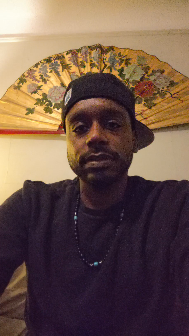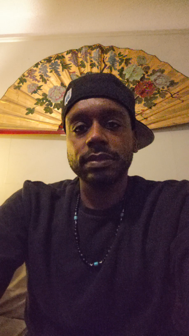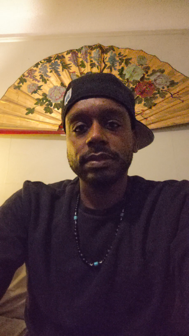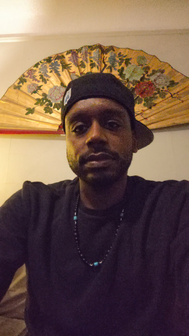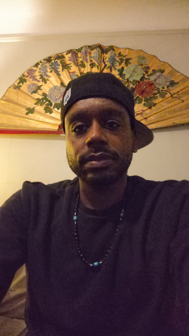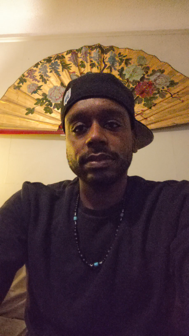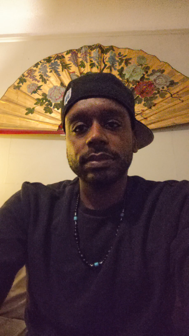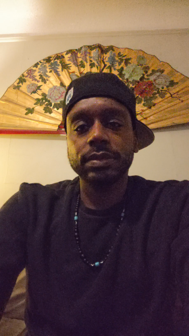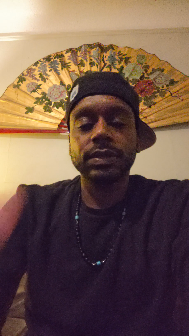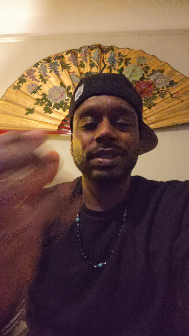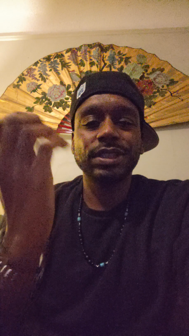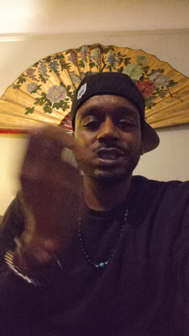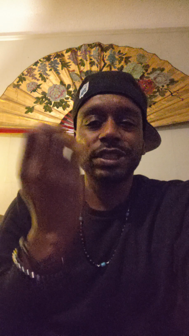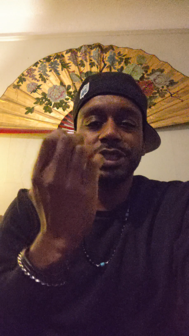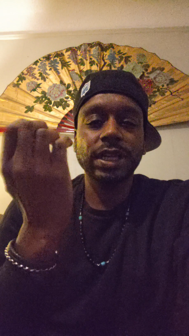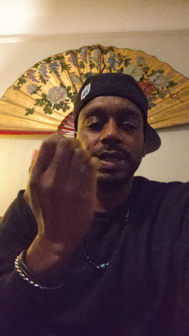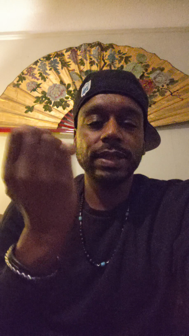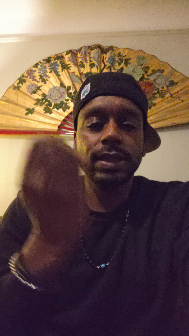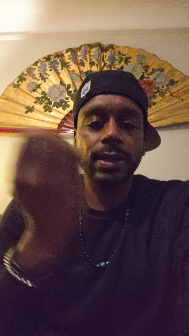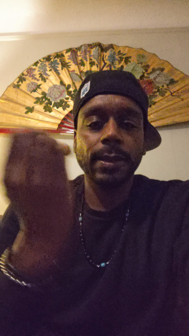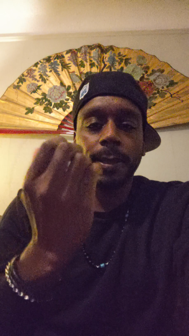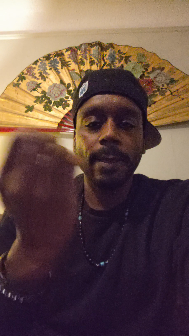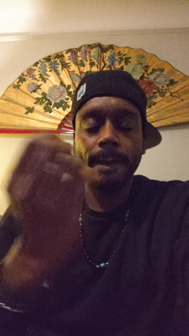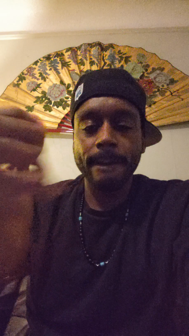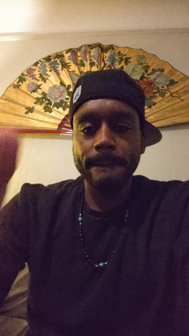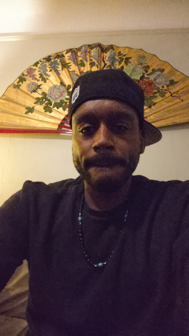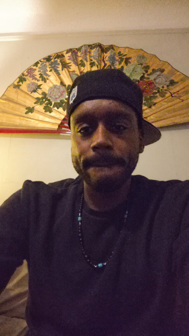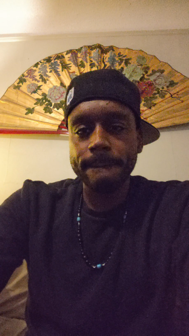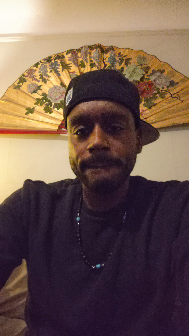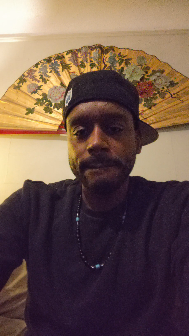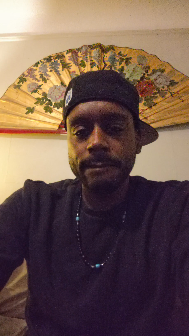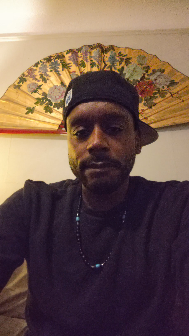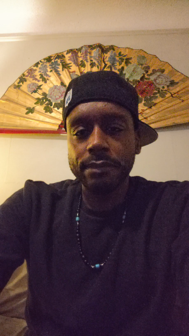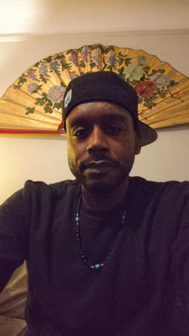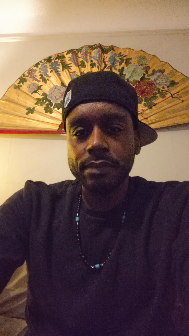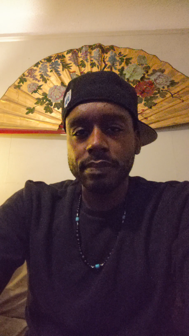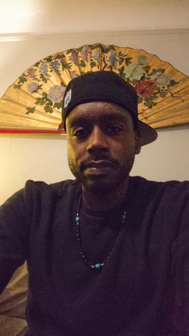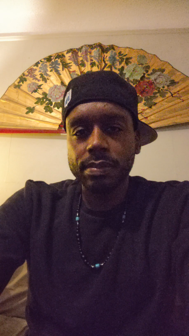shake